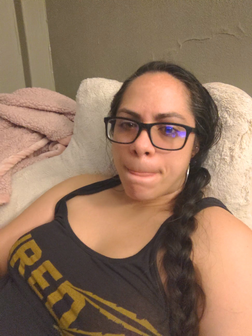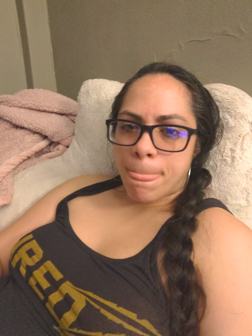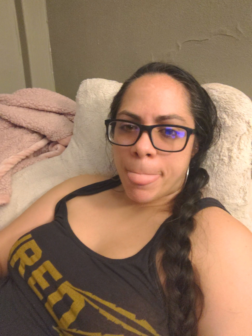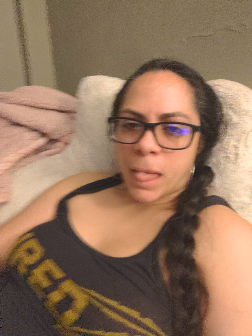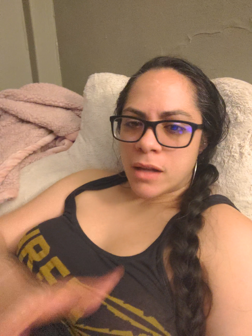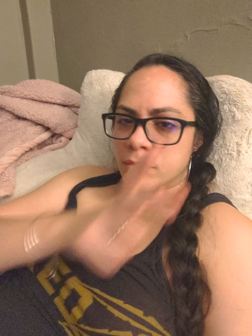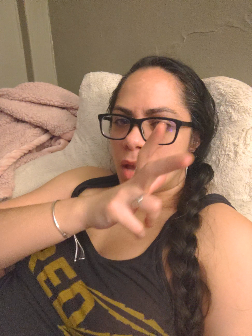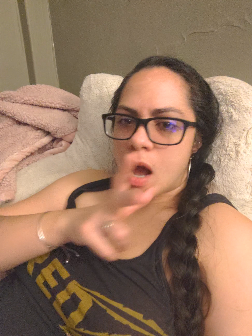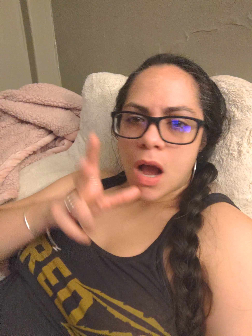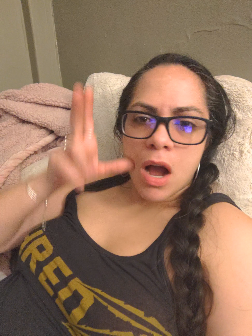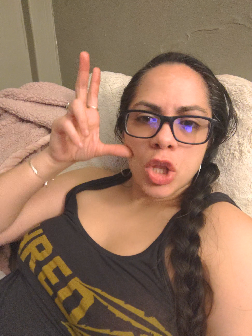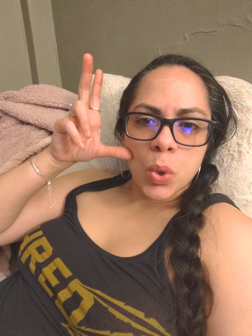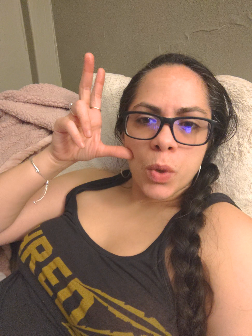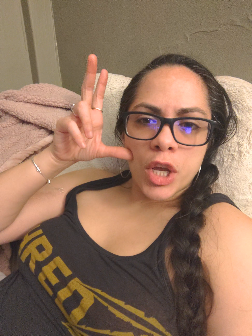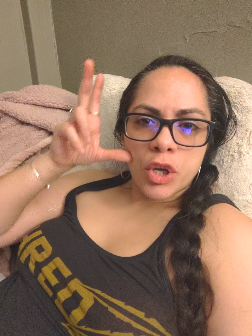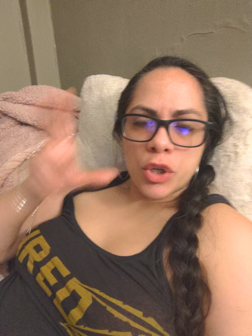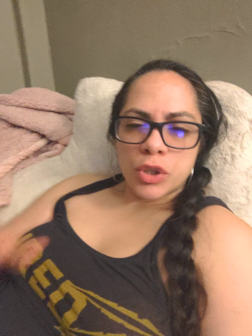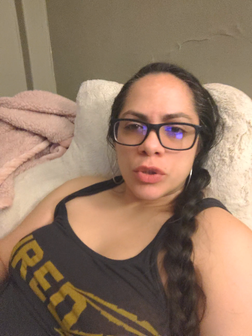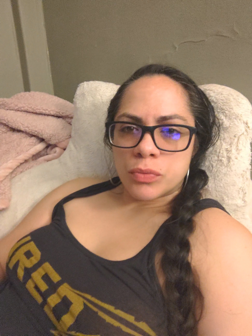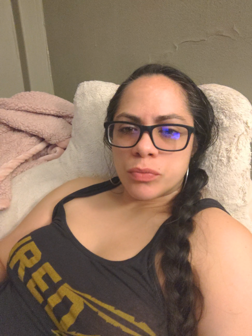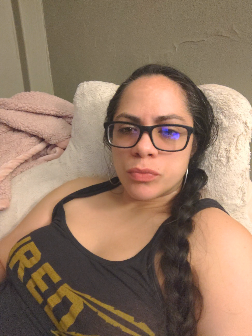underwear